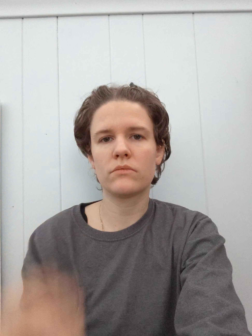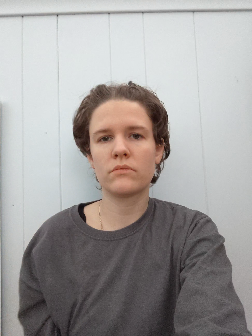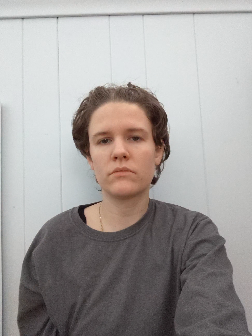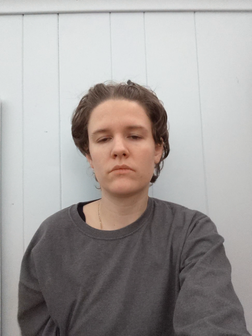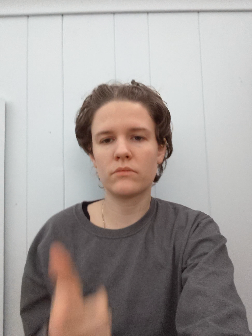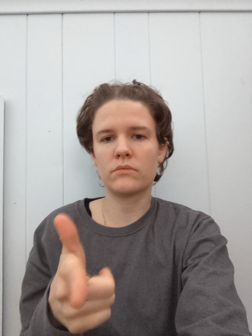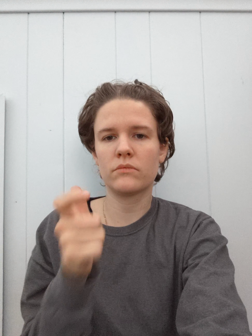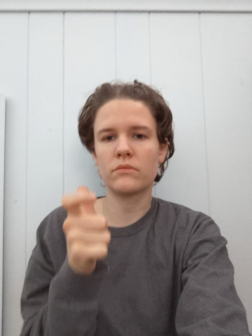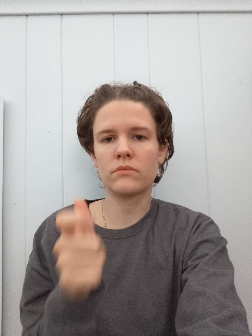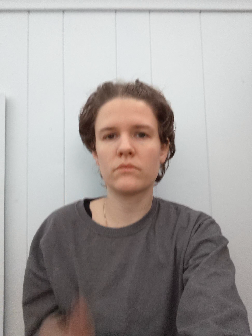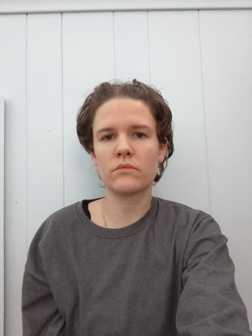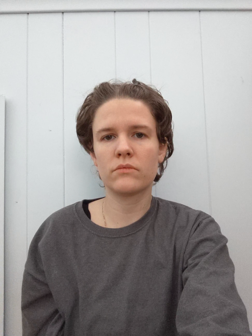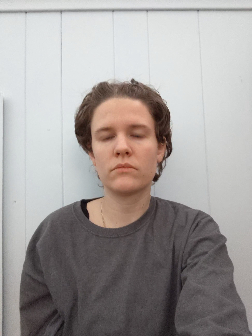fast